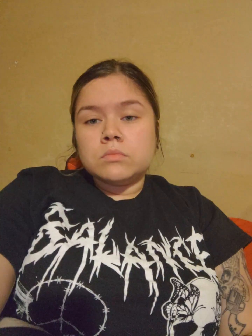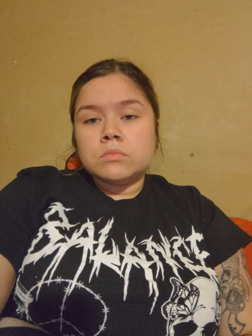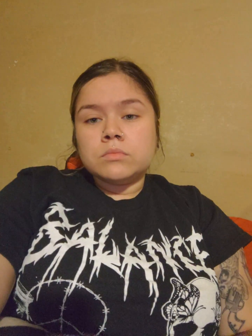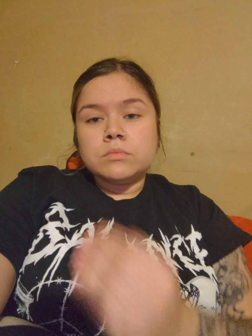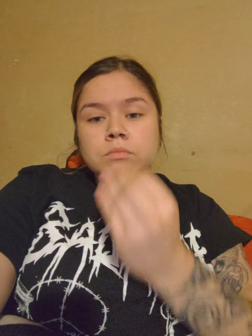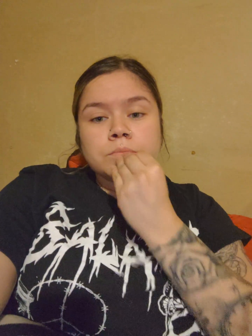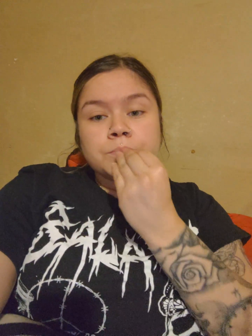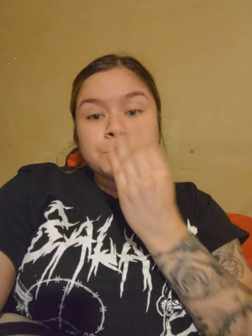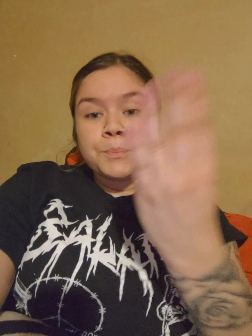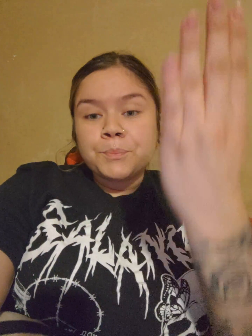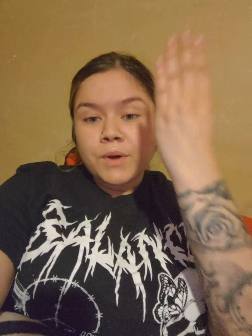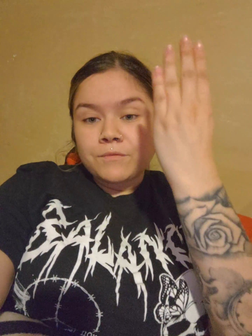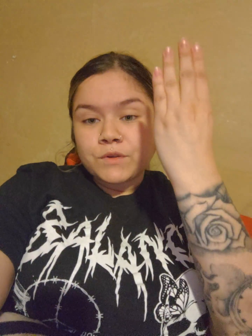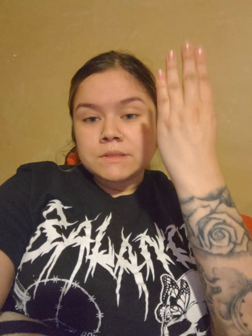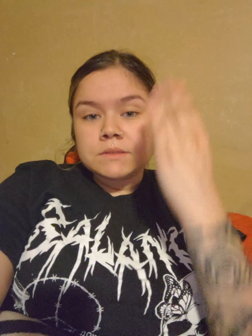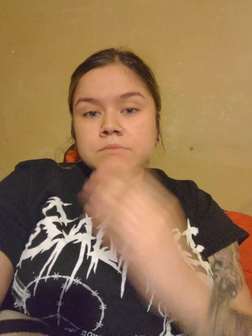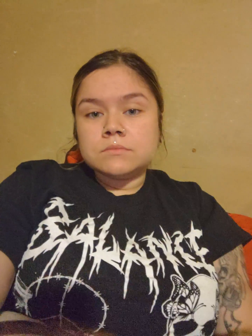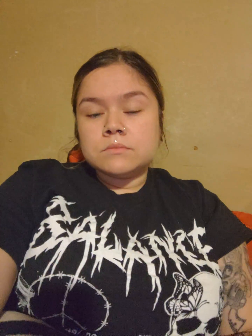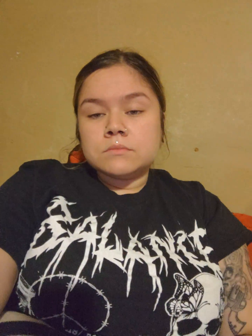breakfast